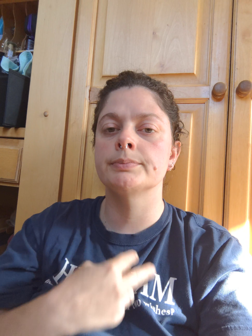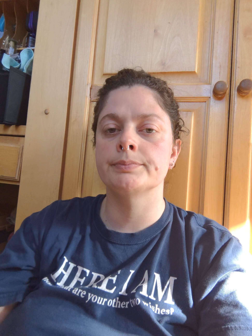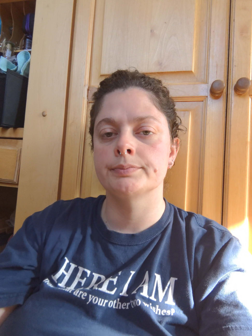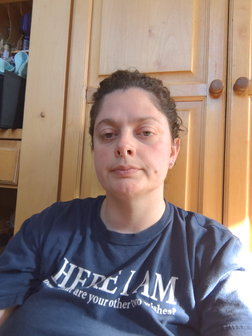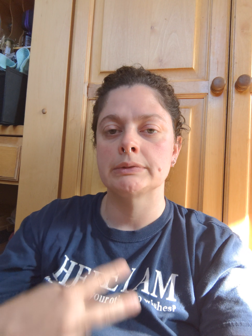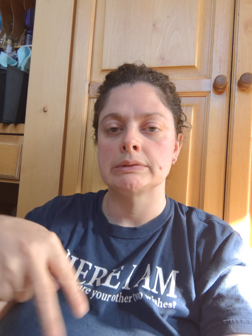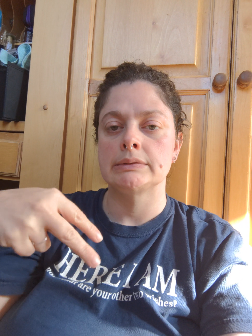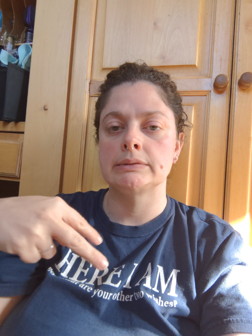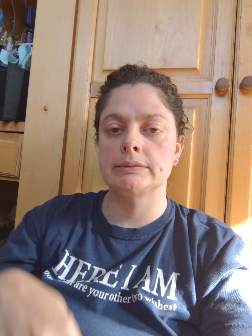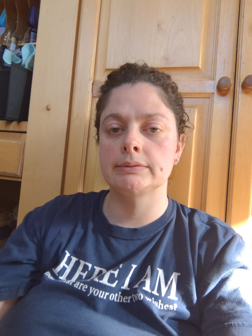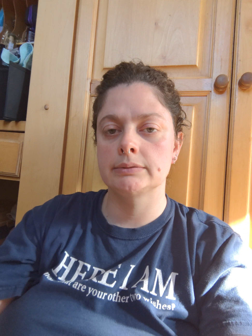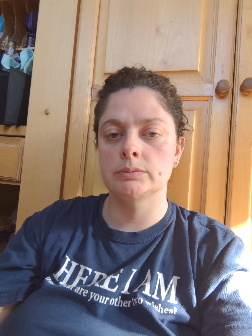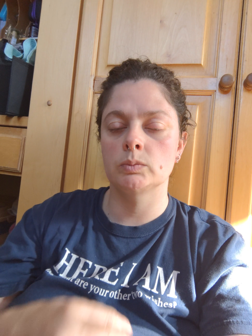dance